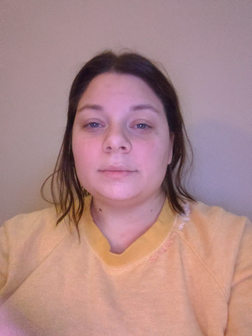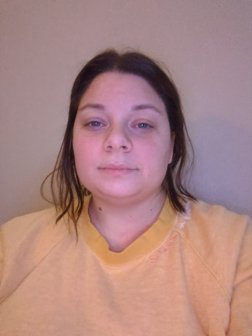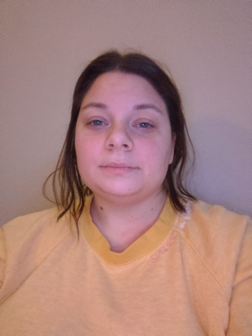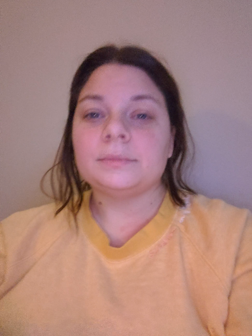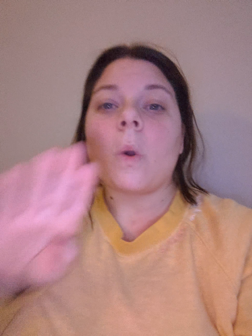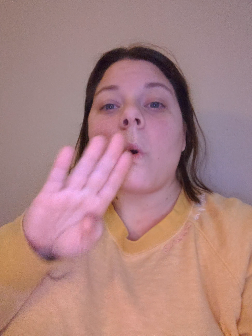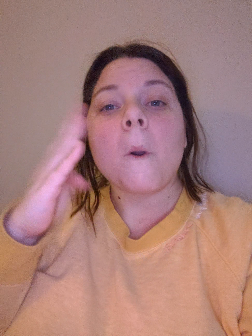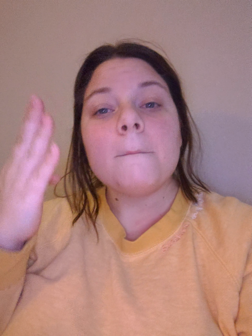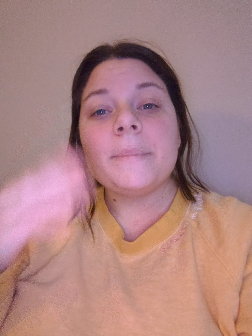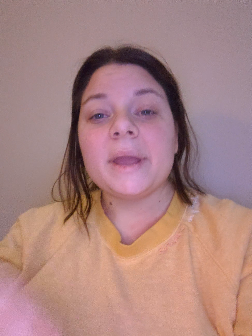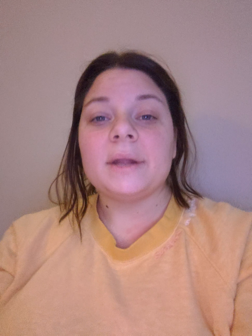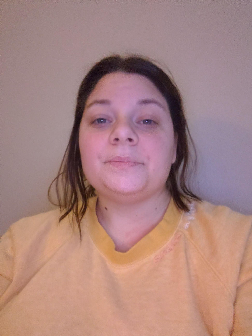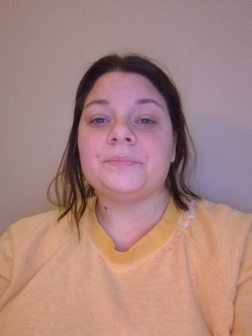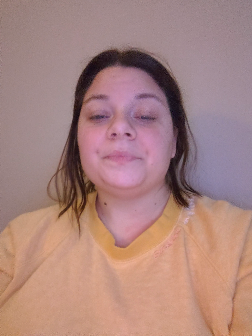open